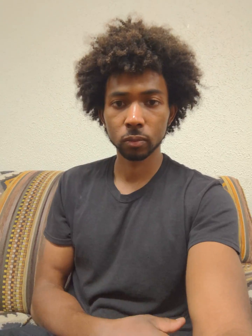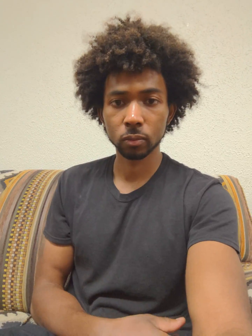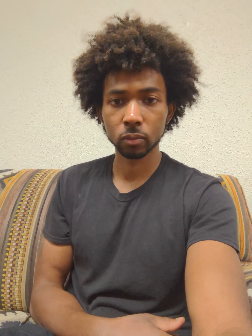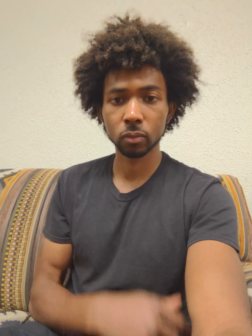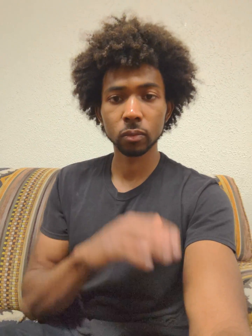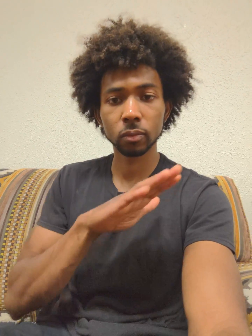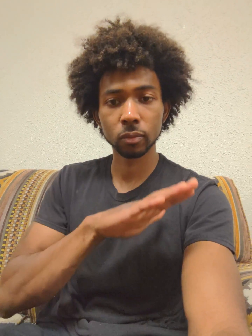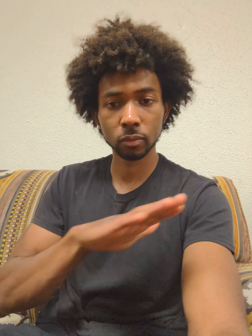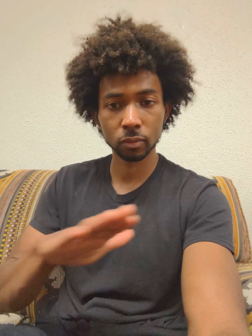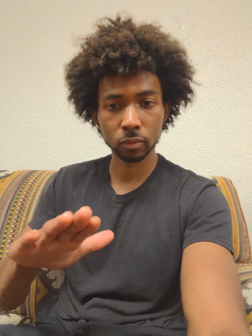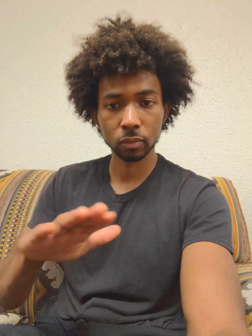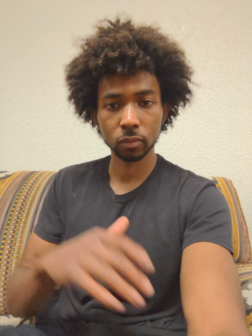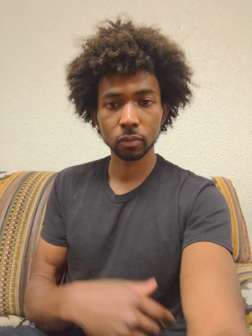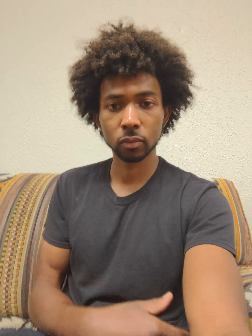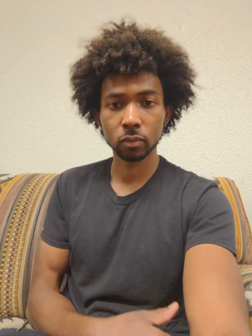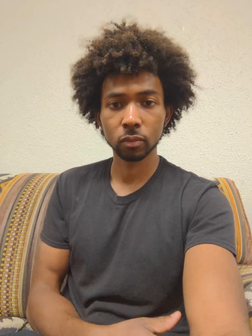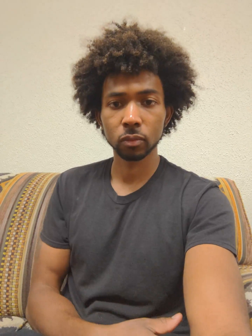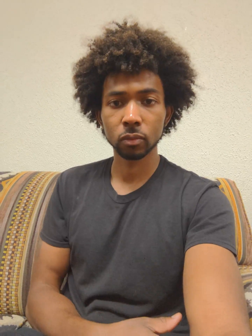nice